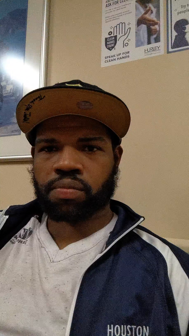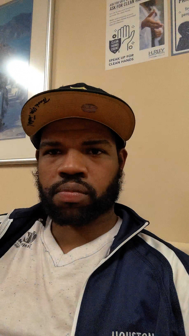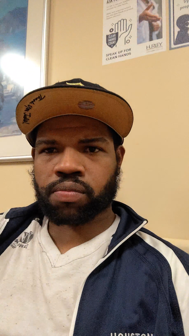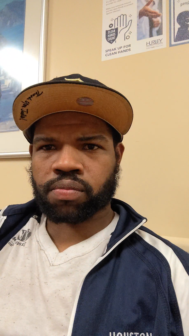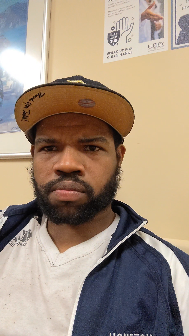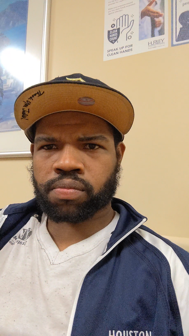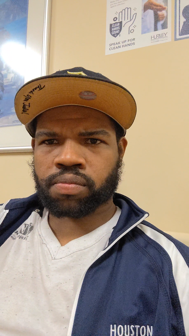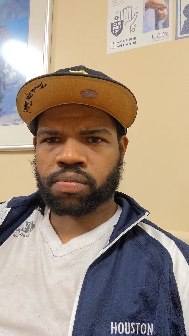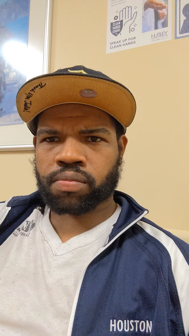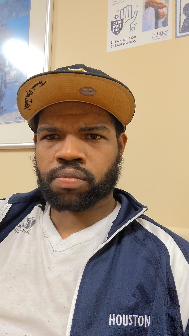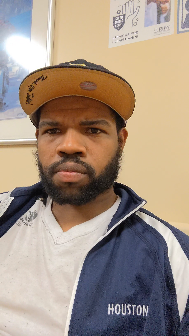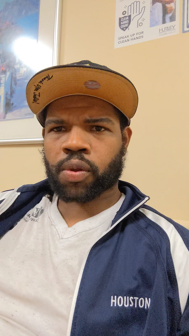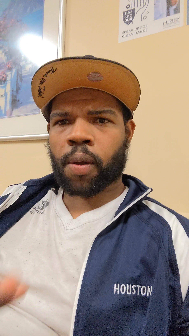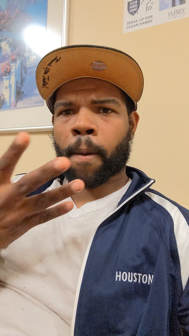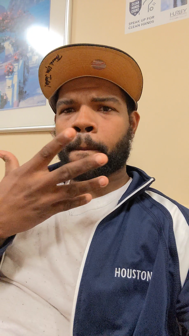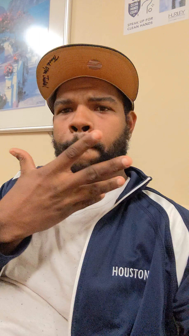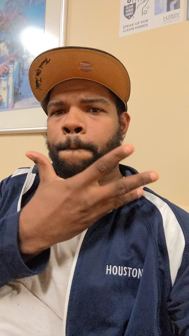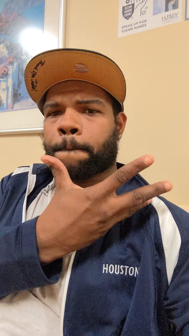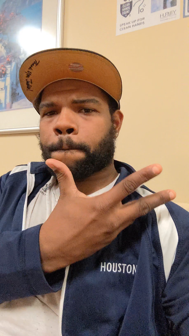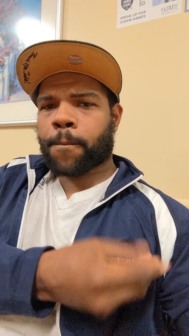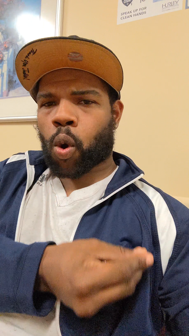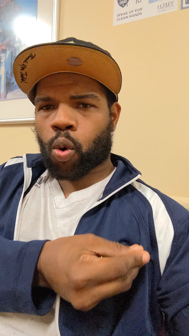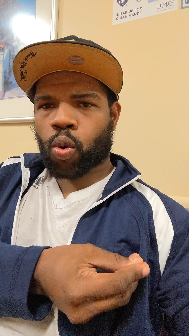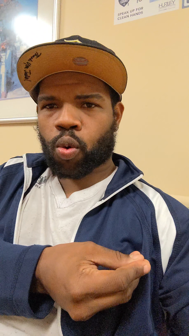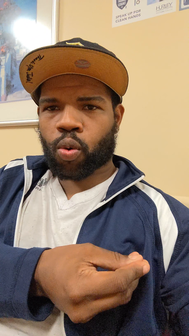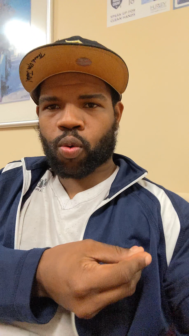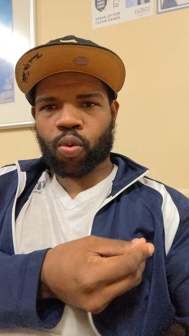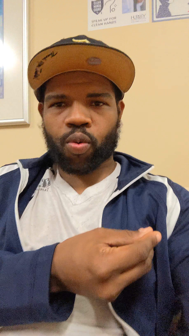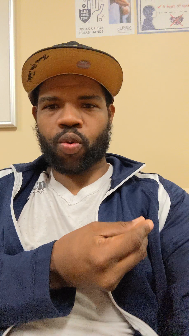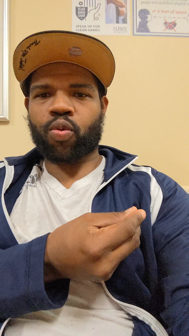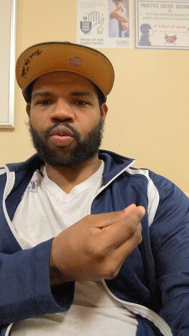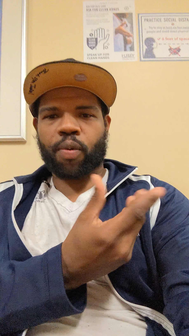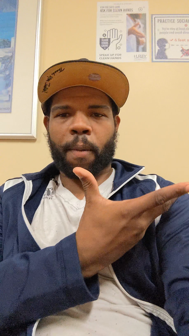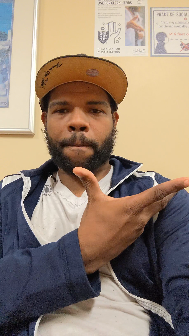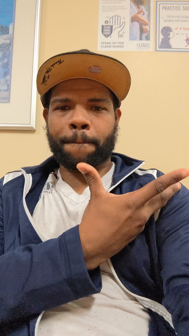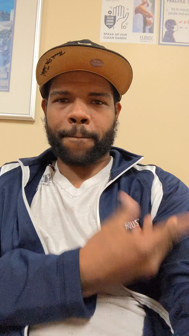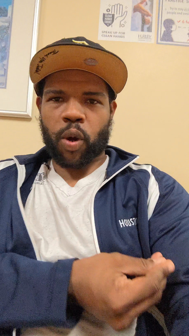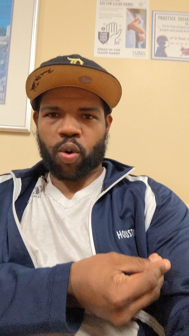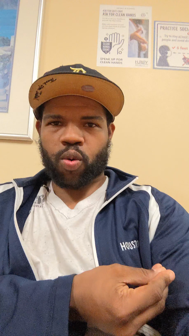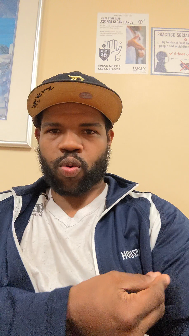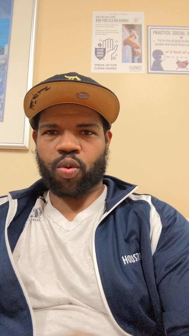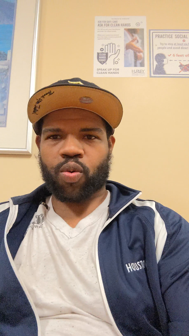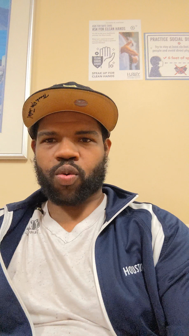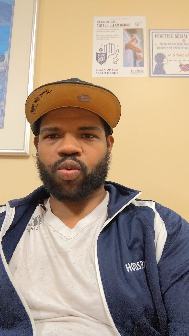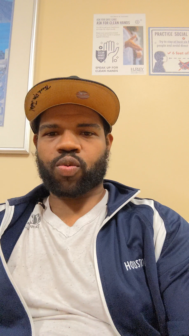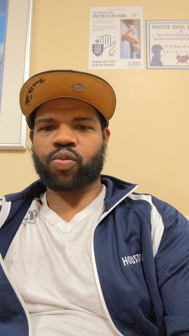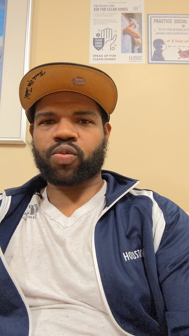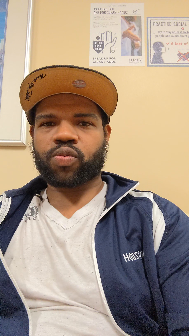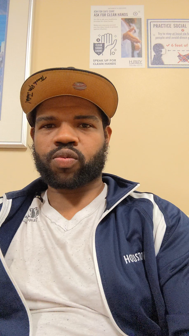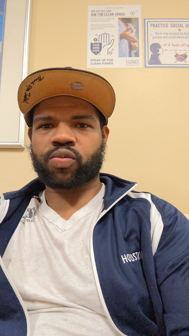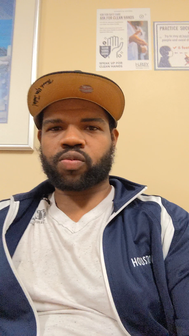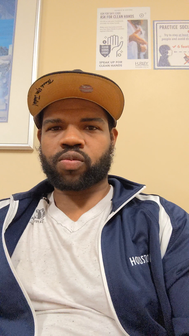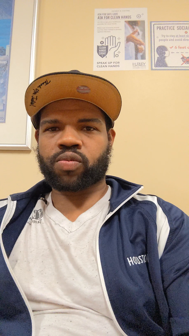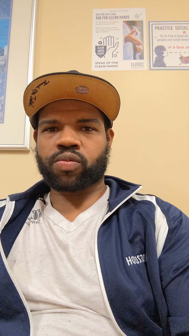poor